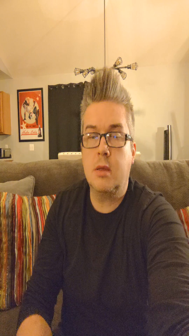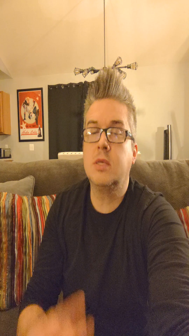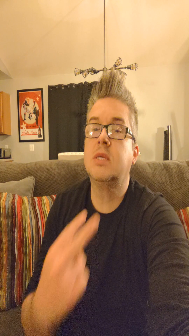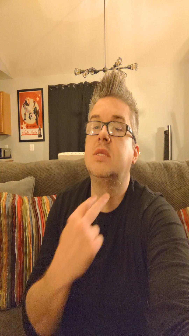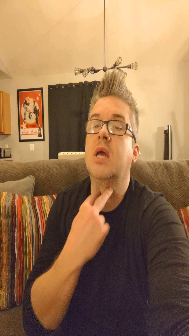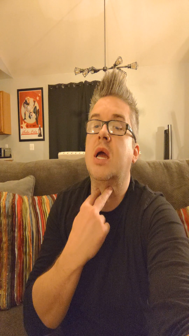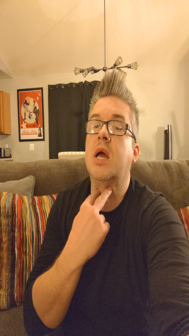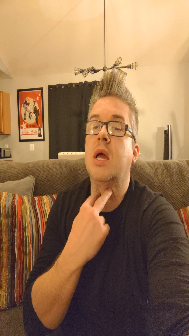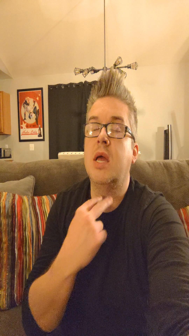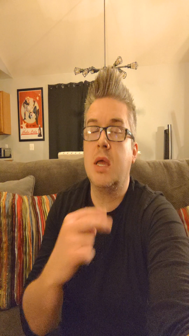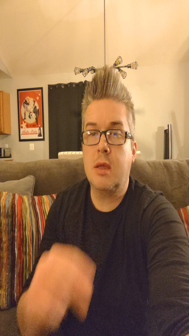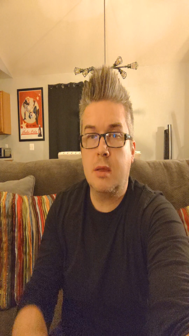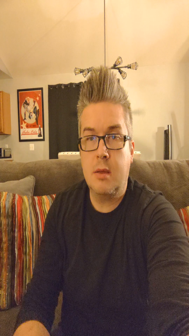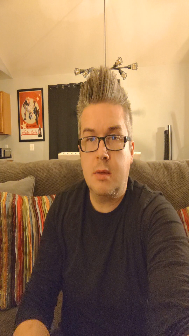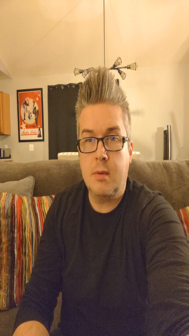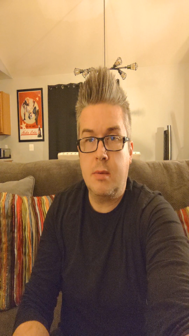stuck